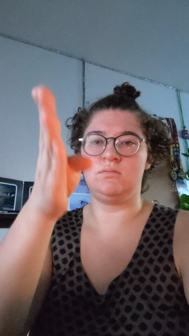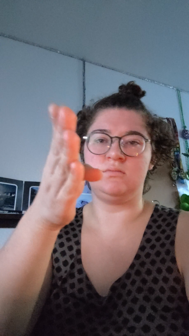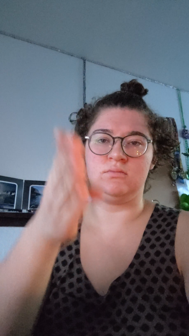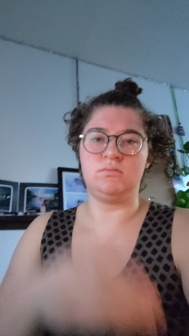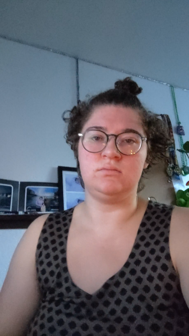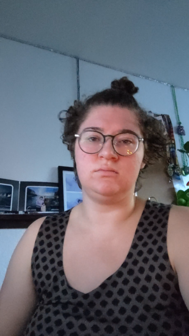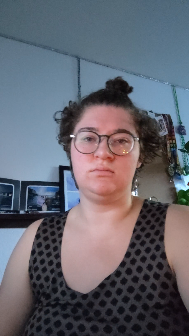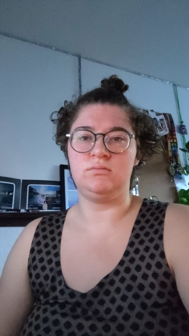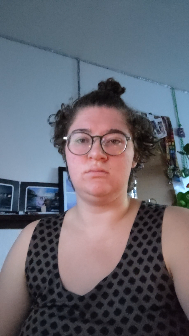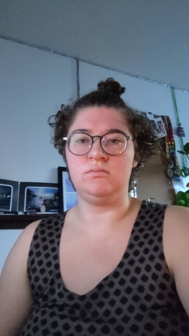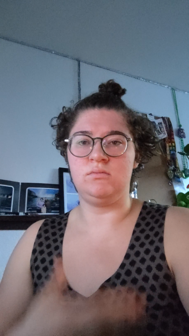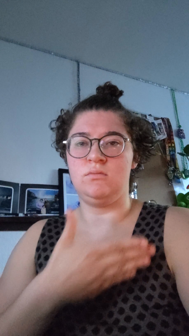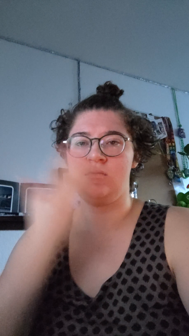all gone